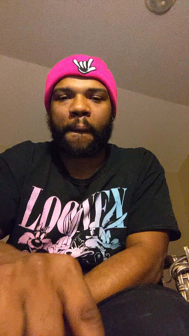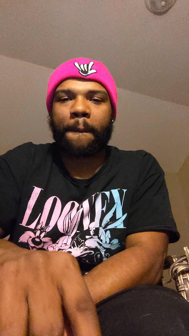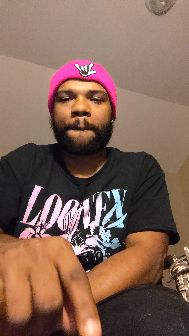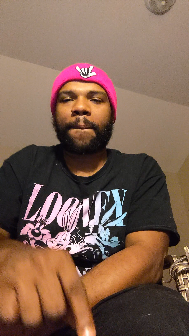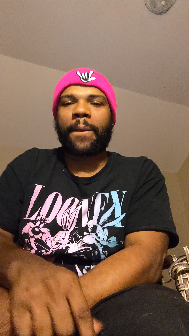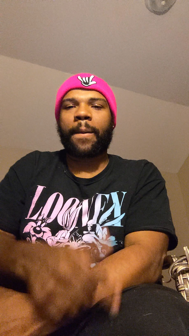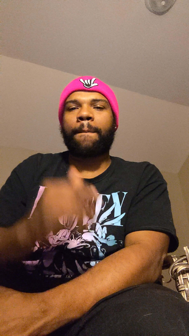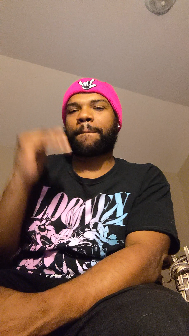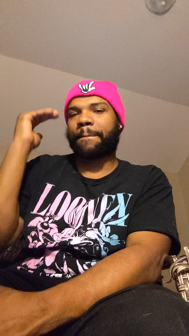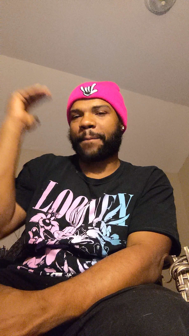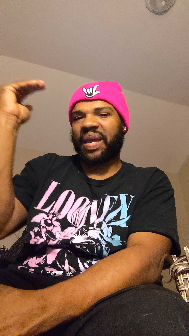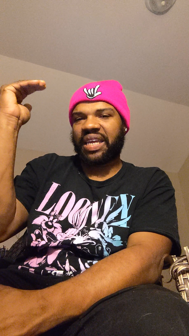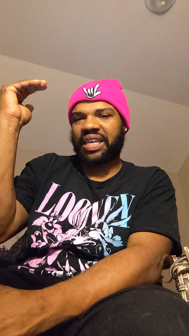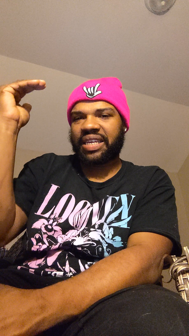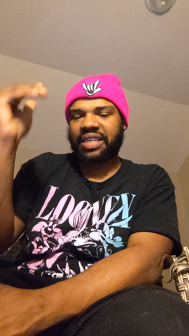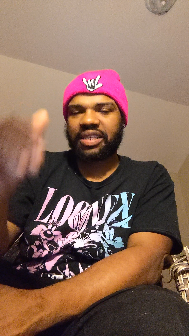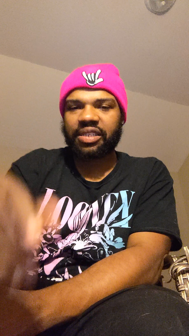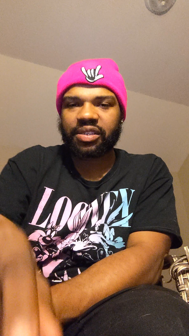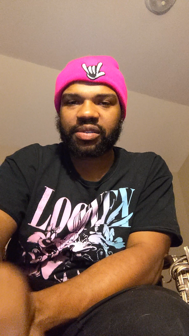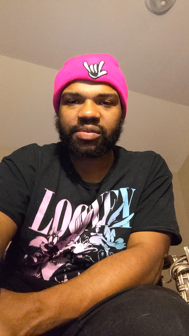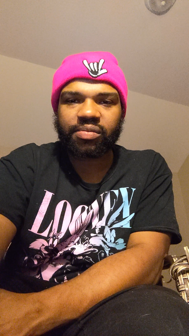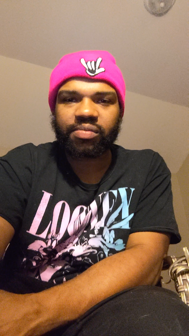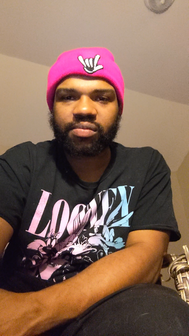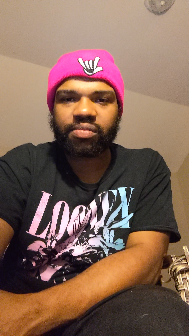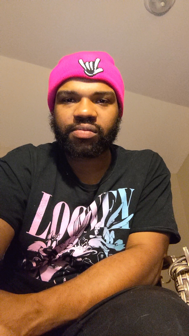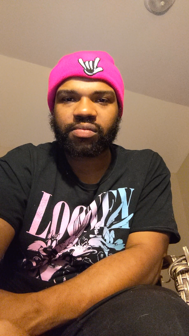big